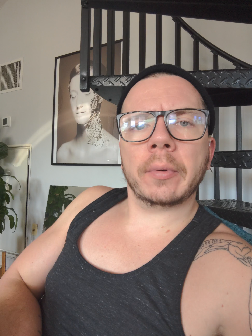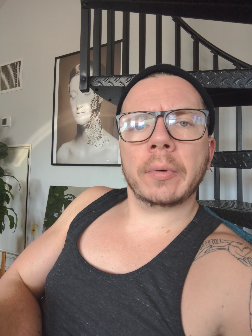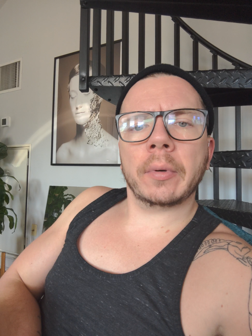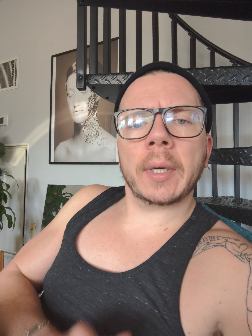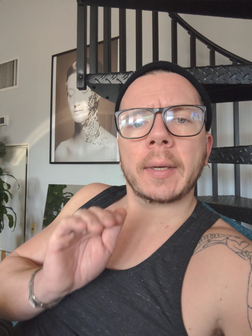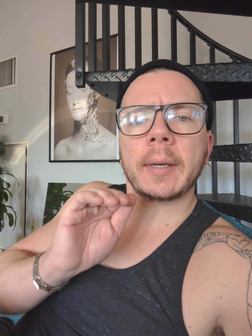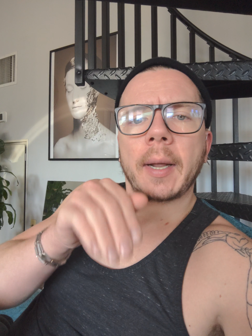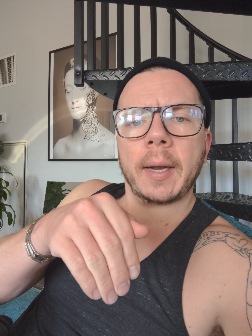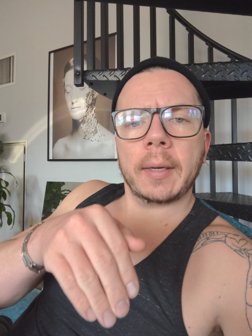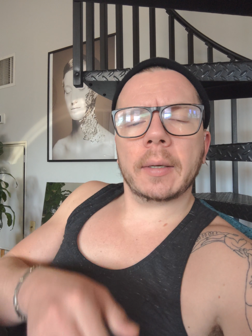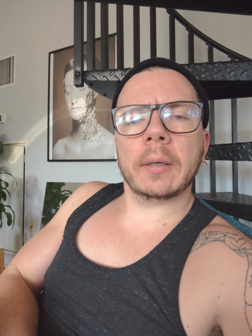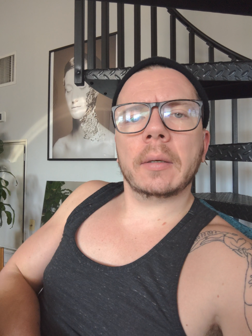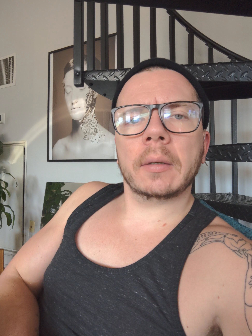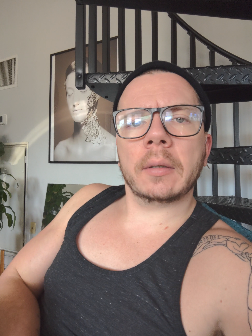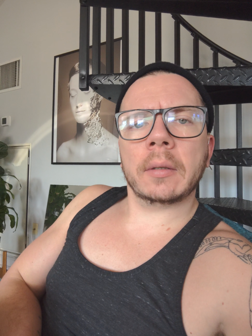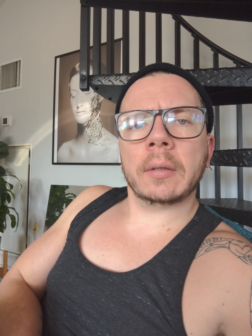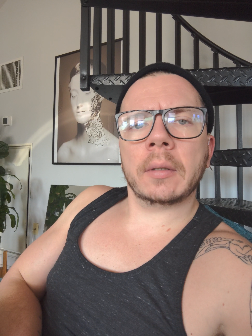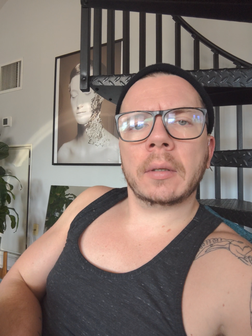night